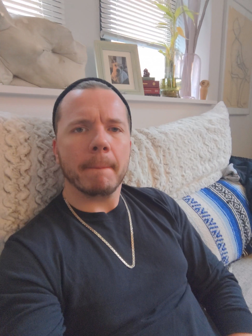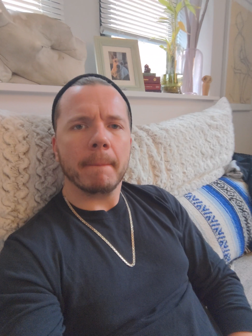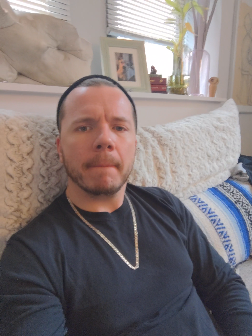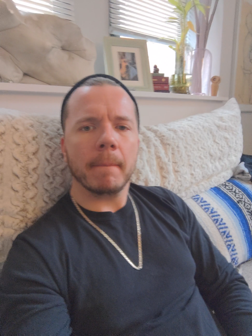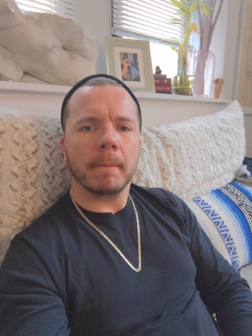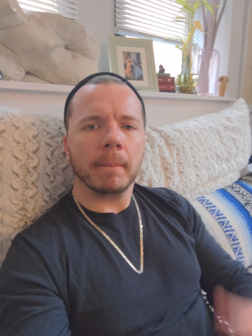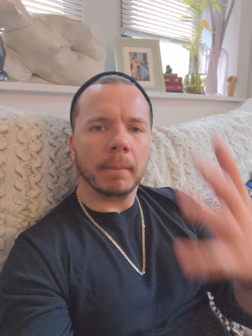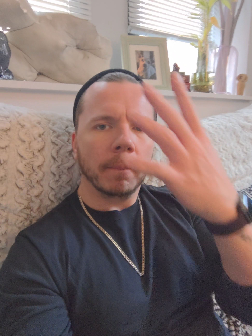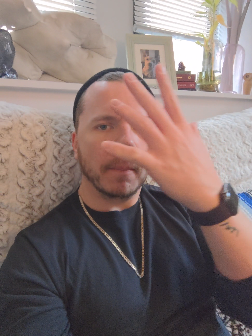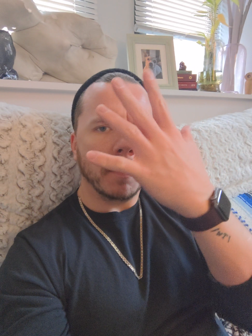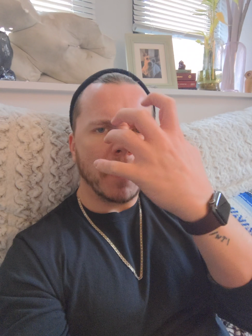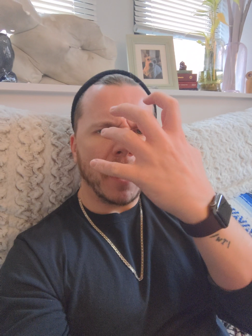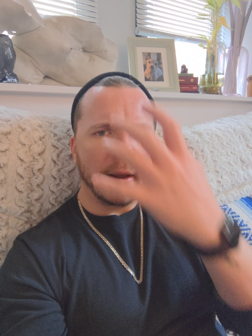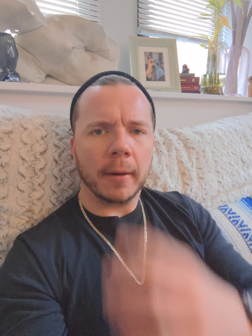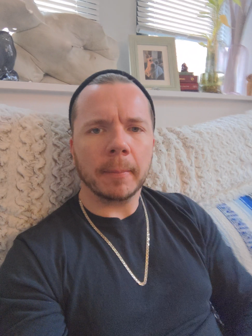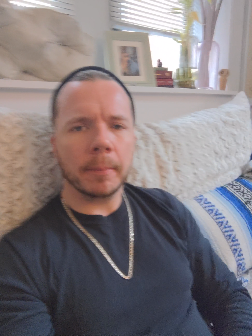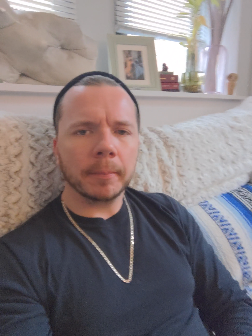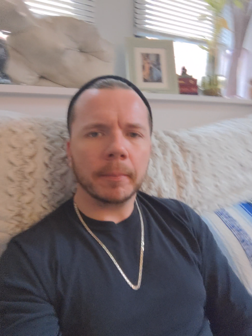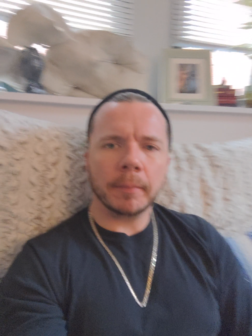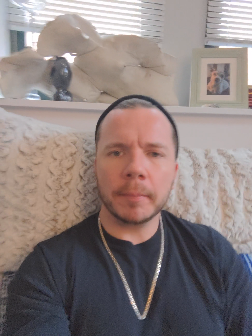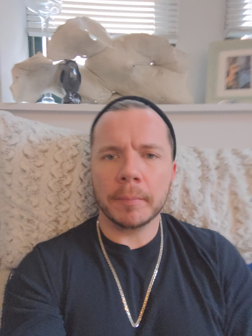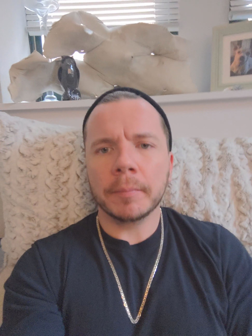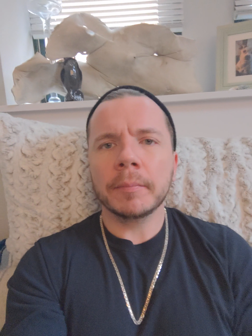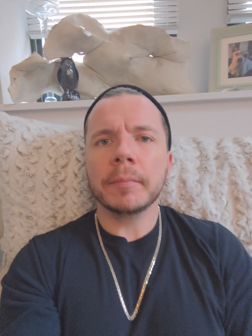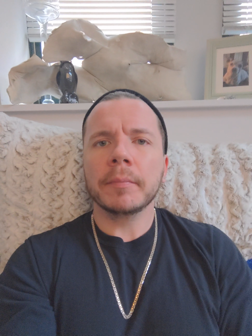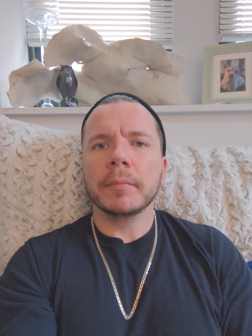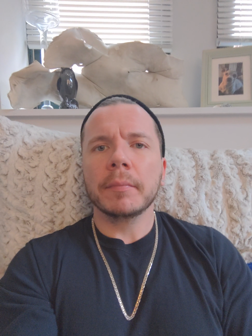mad